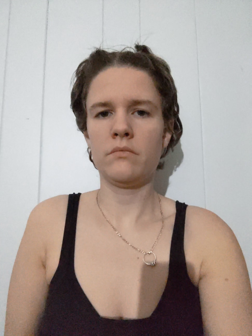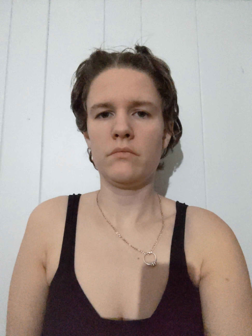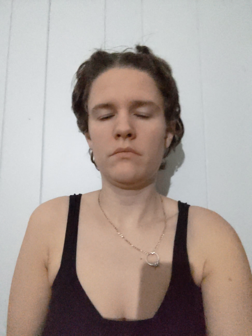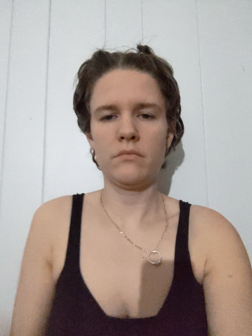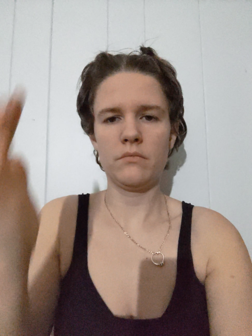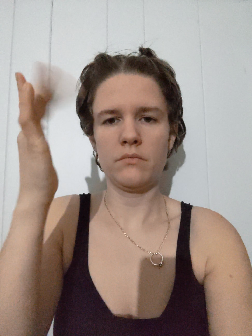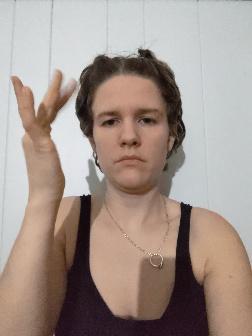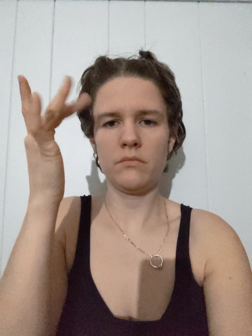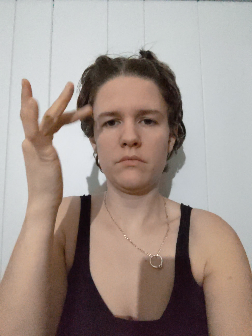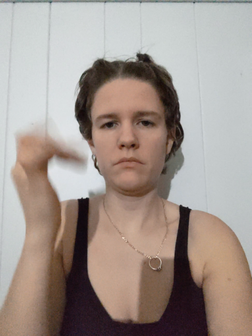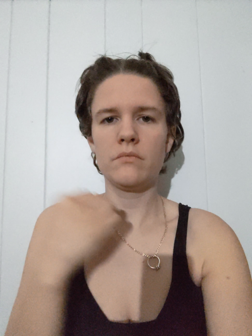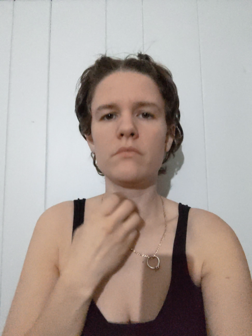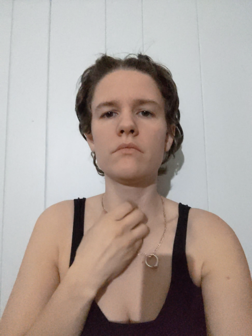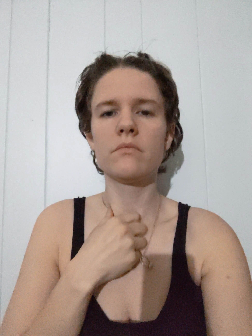why